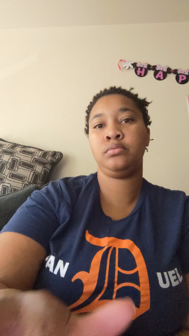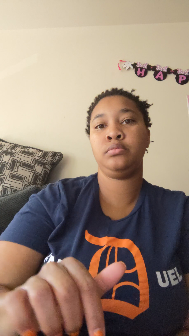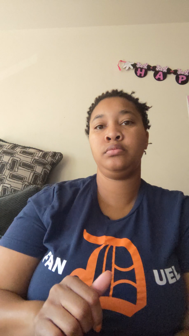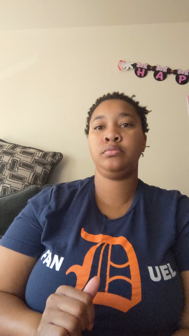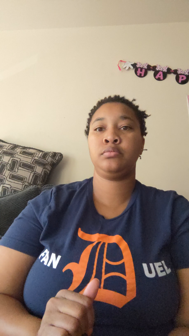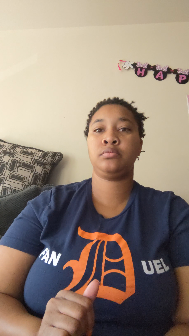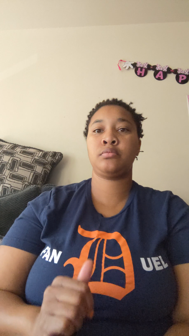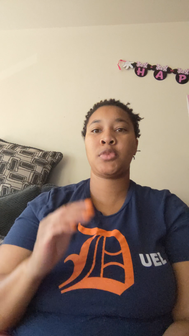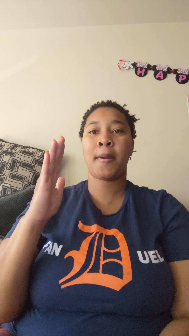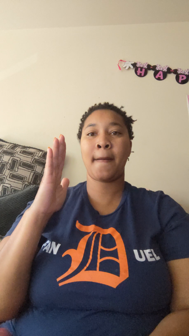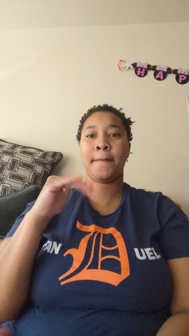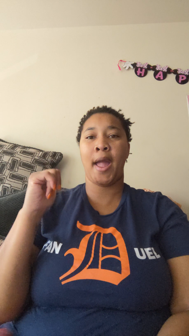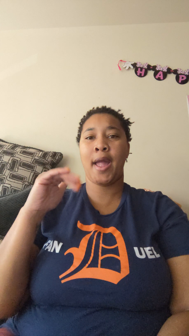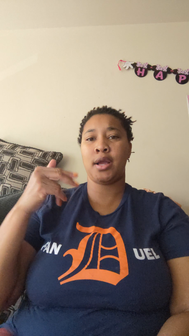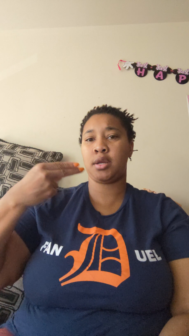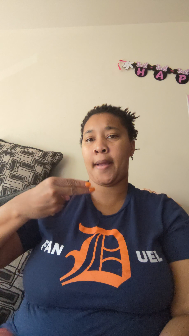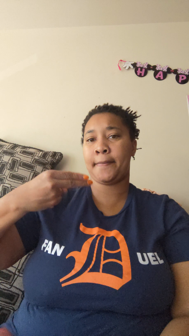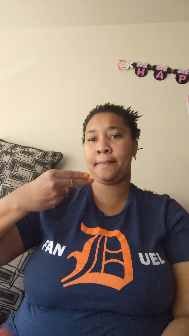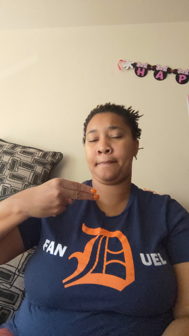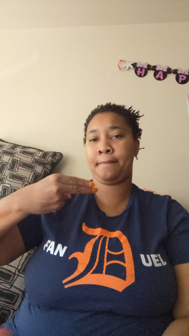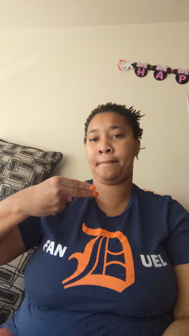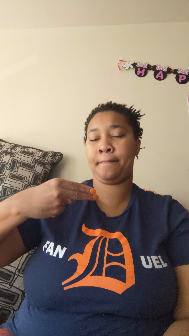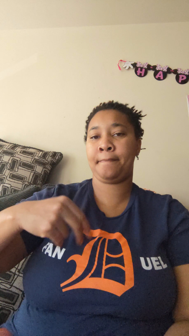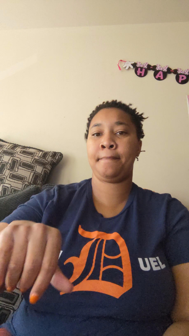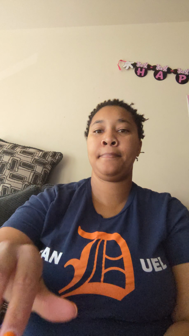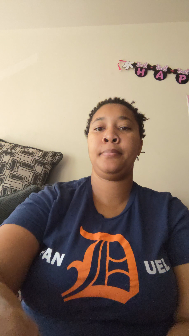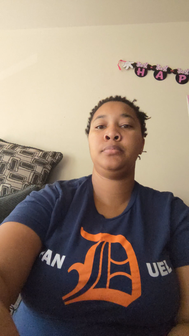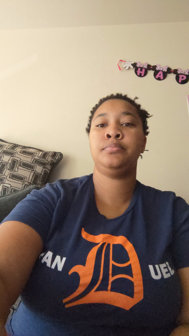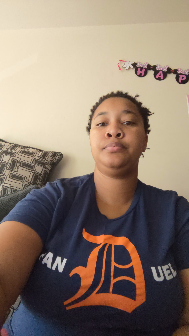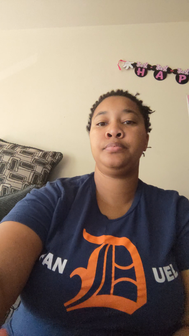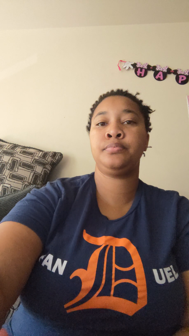pet's name